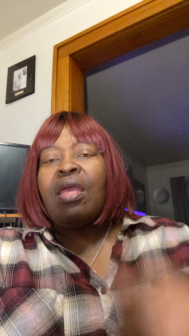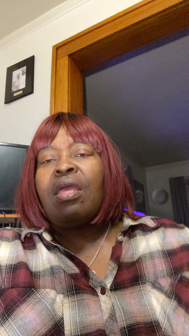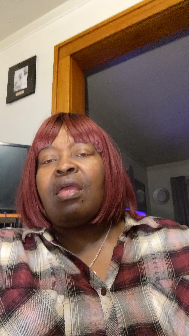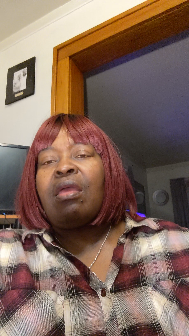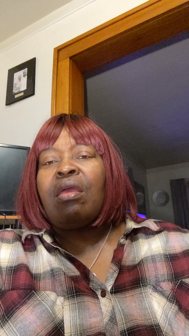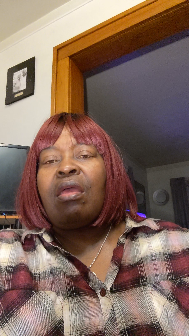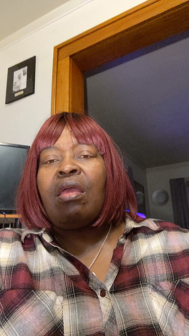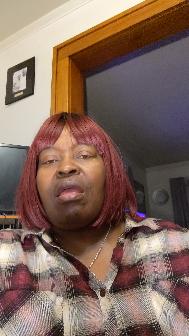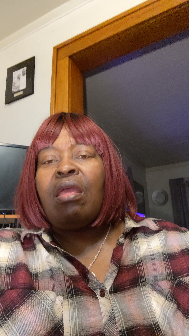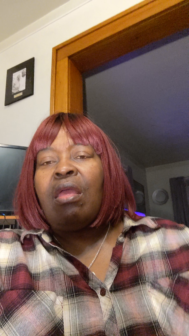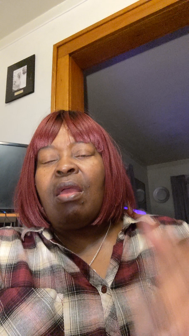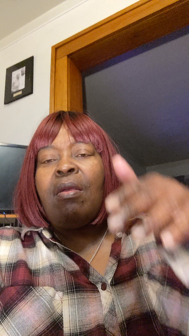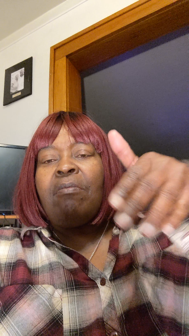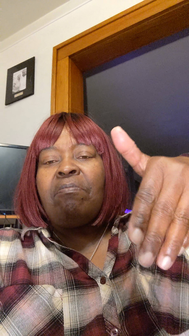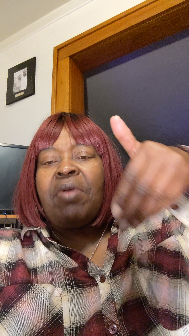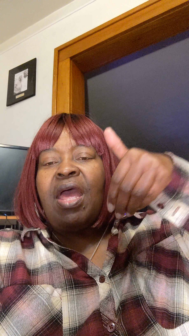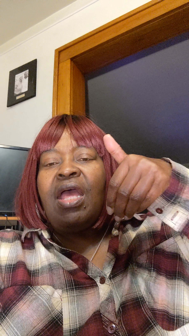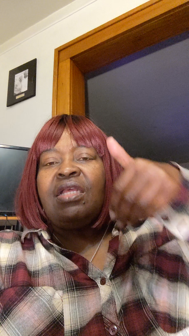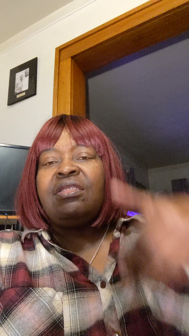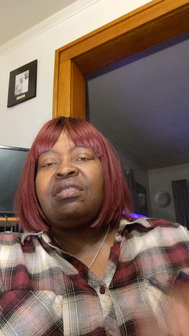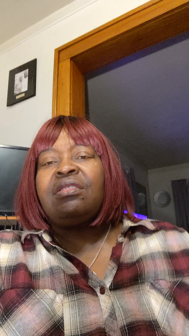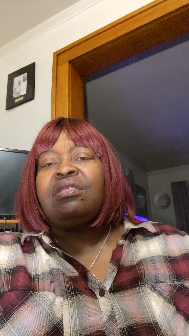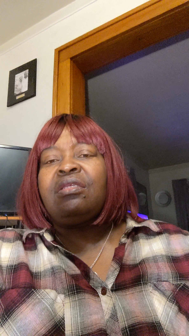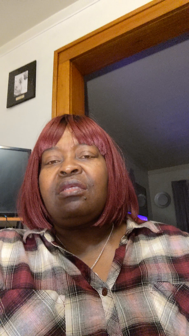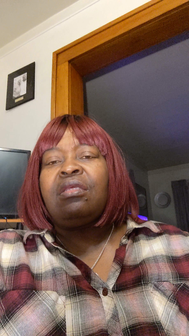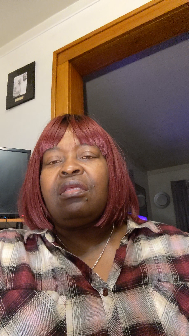pants